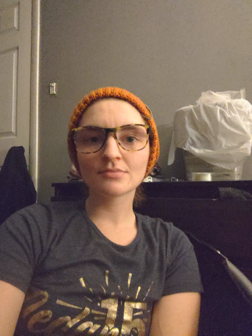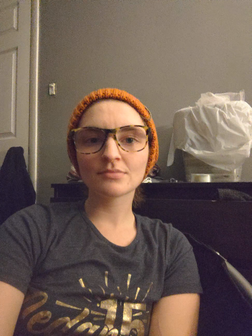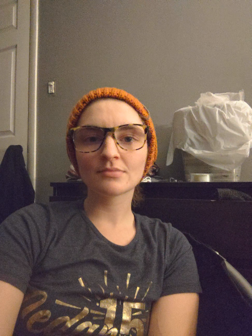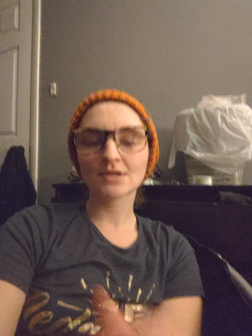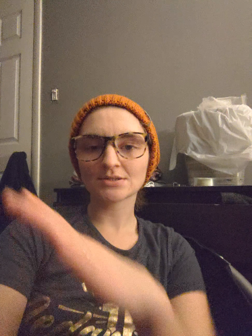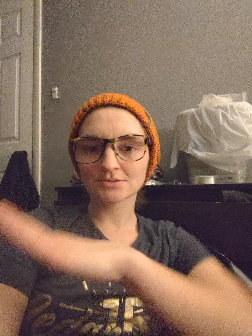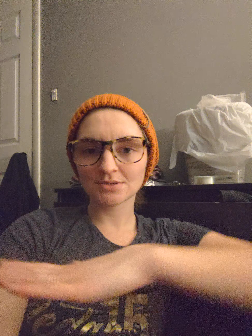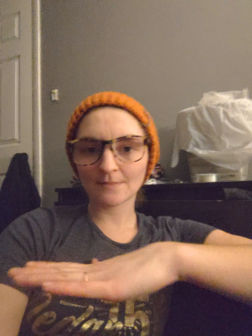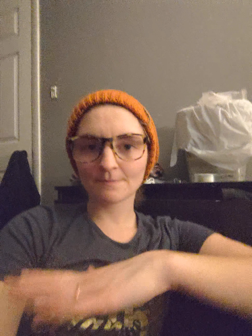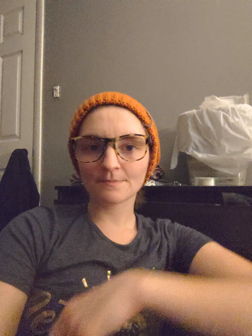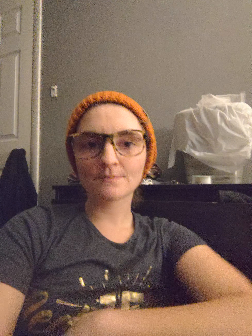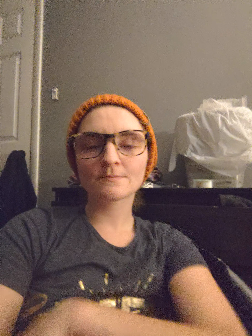table